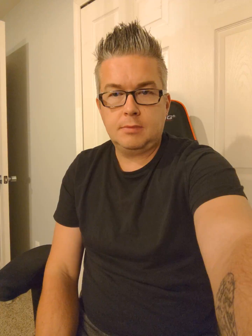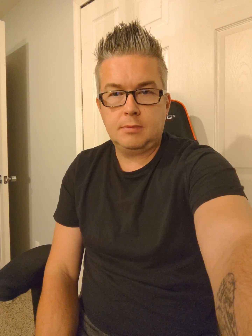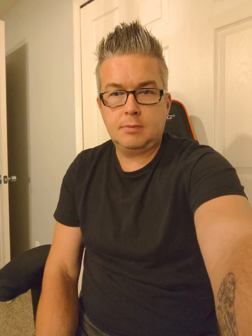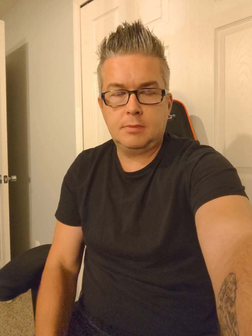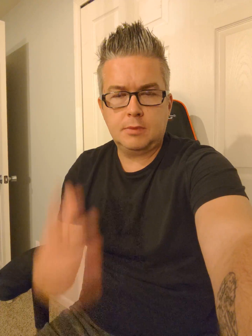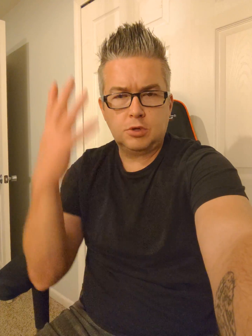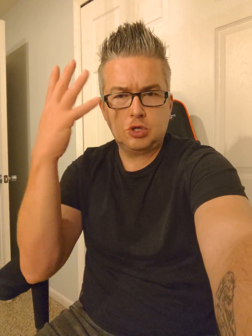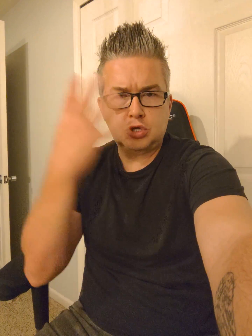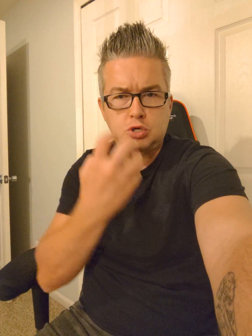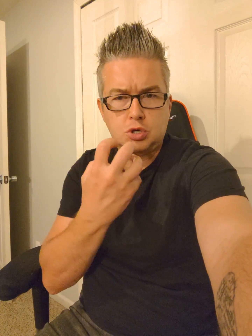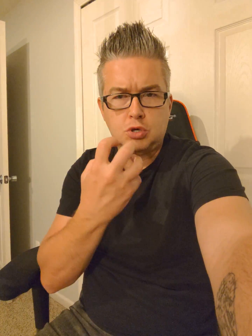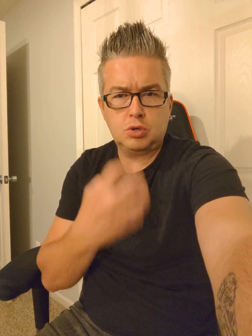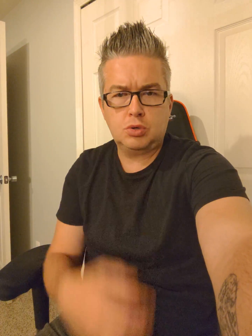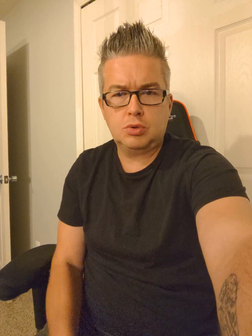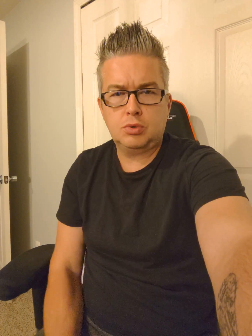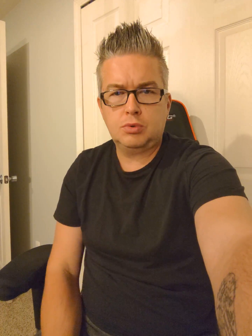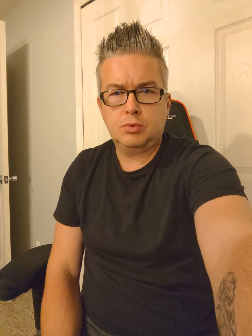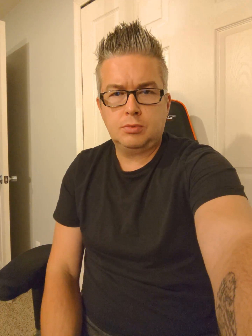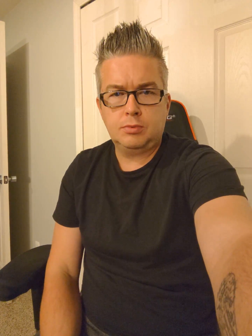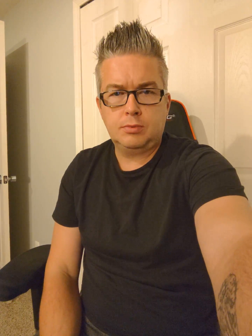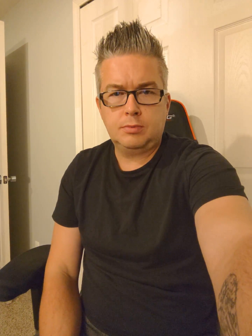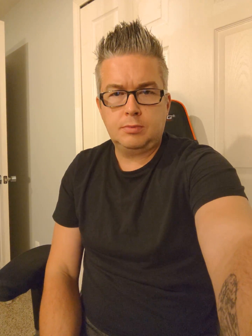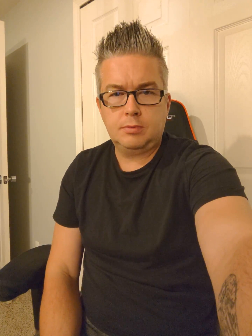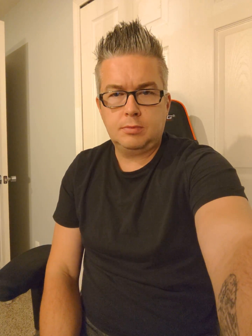dark